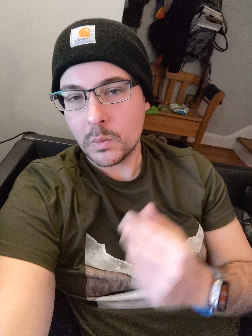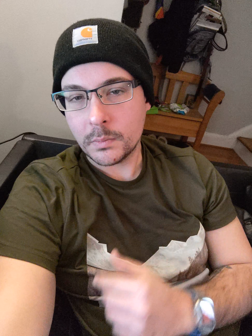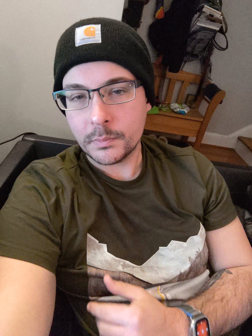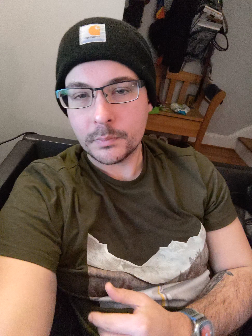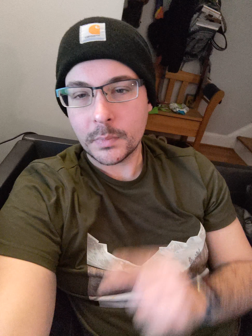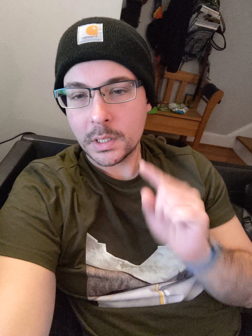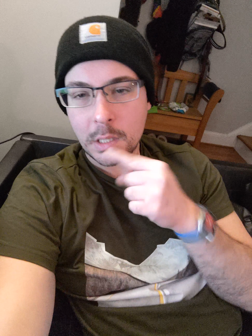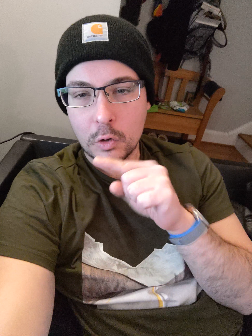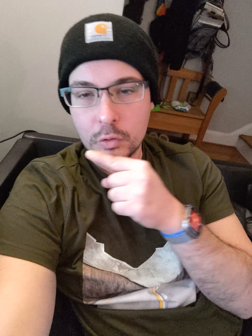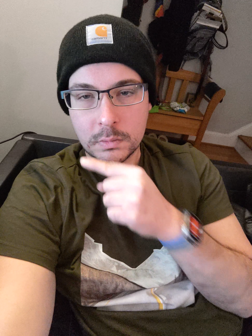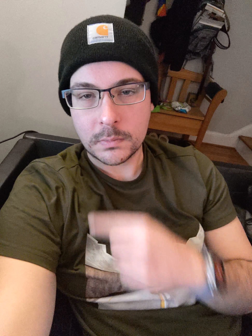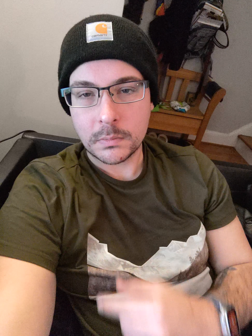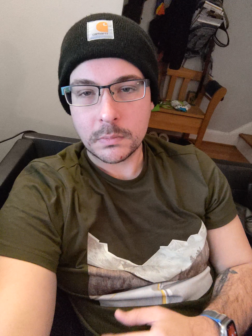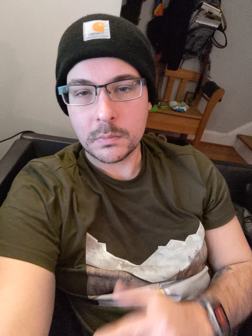carrot